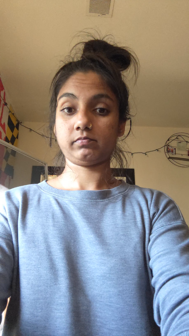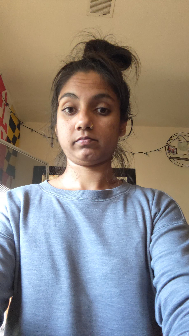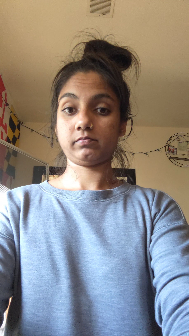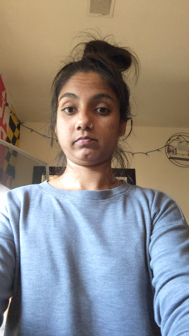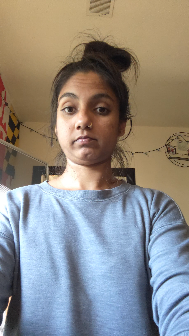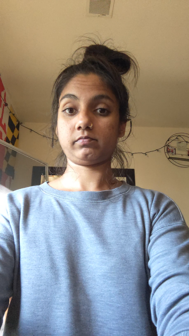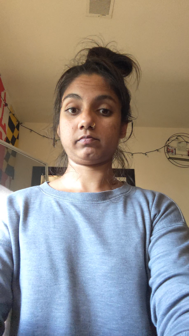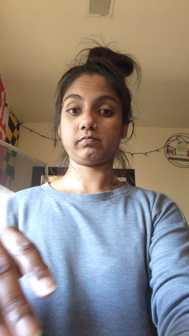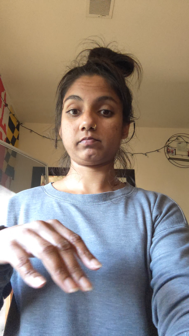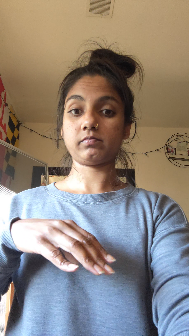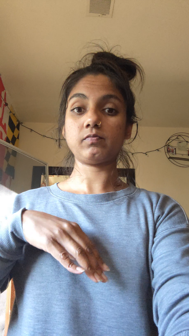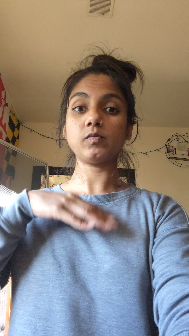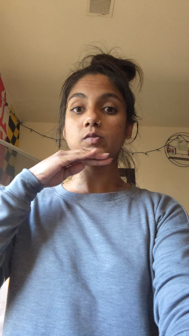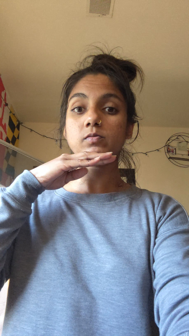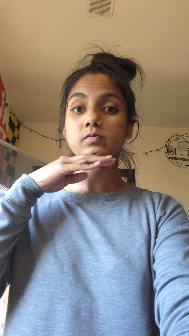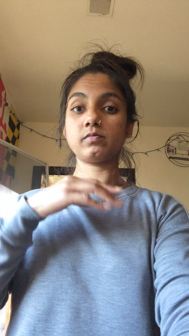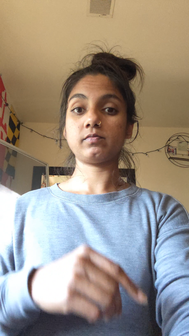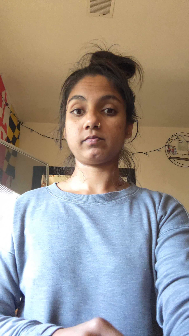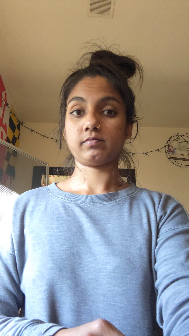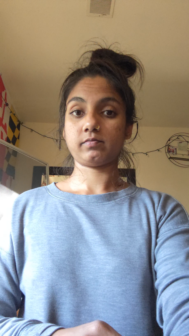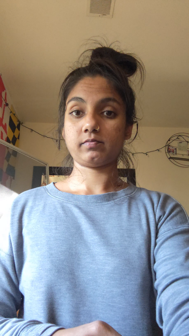full